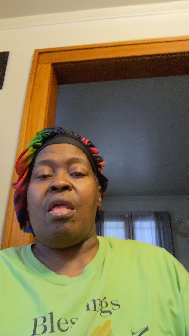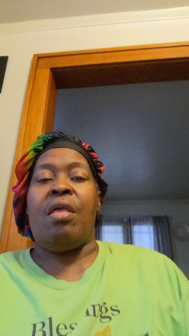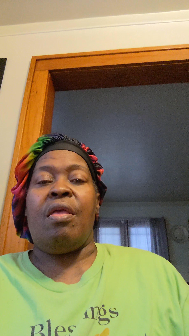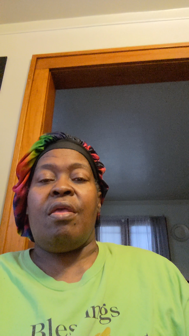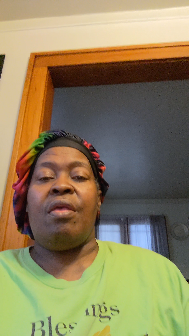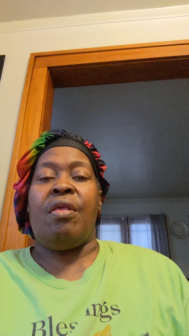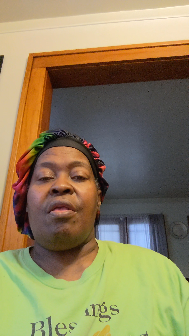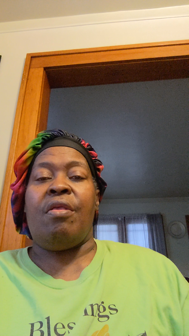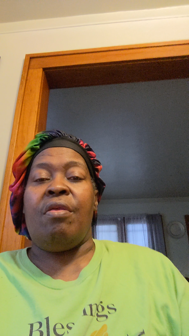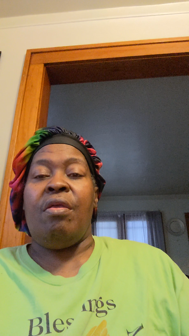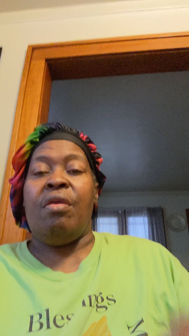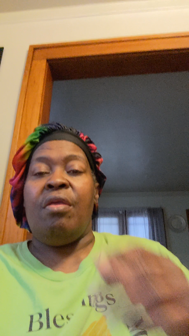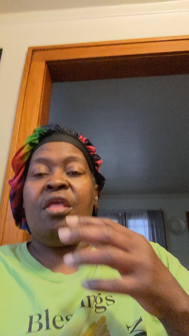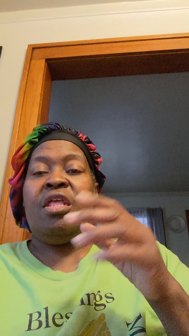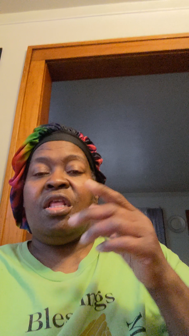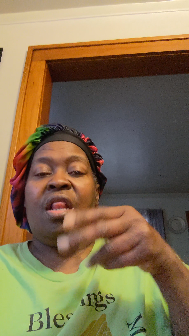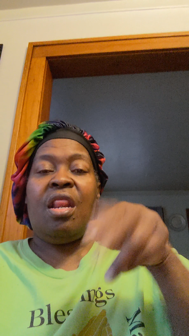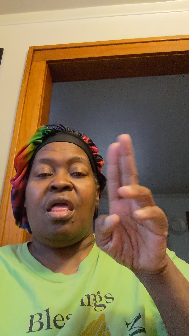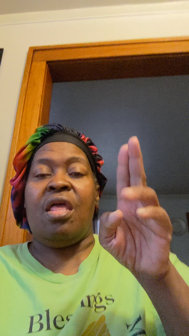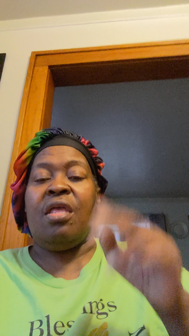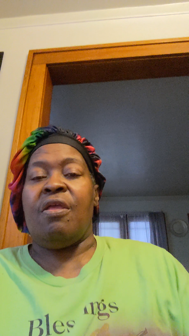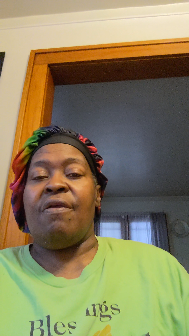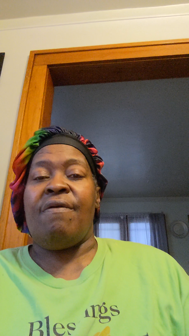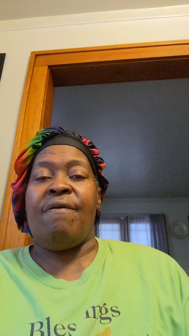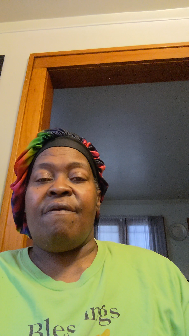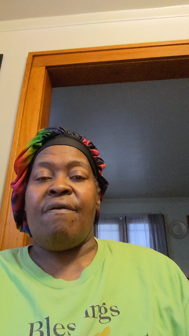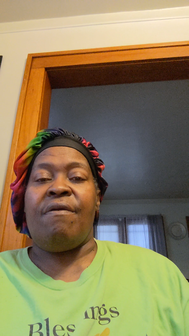lick